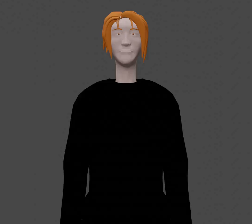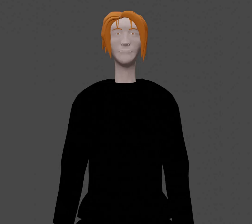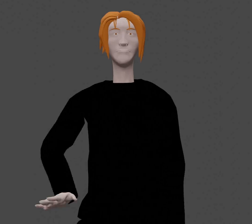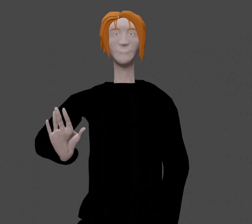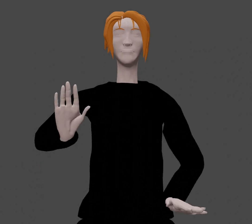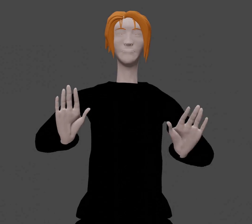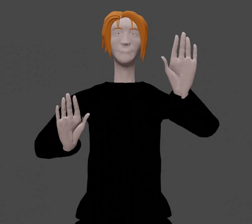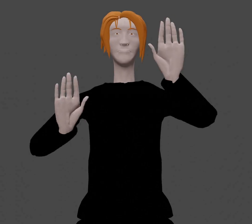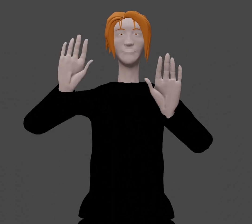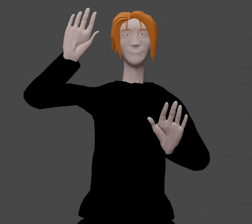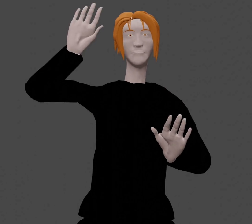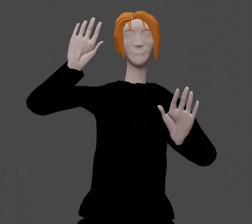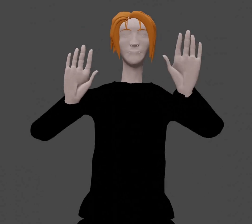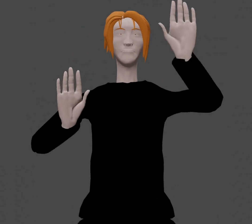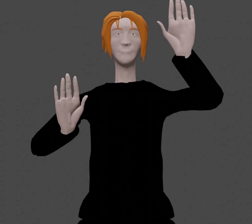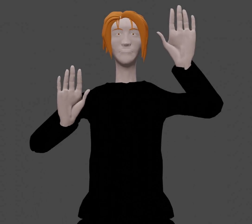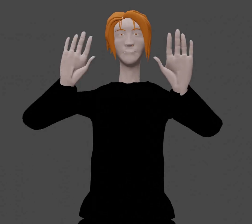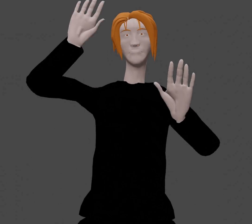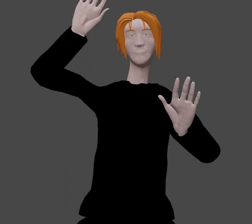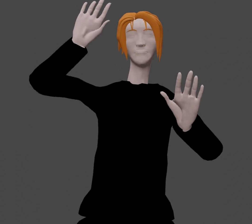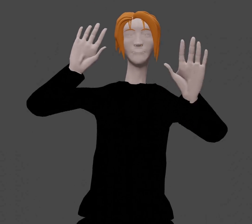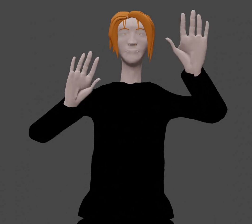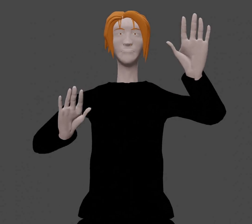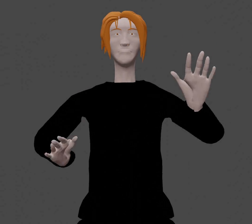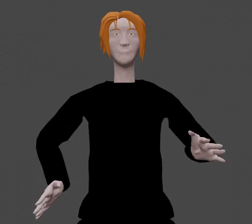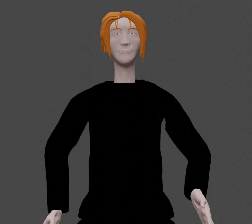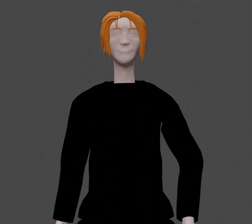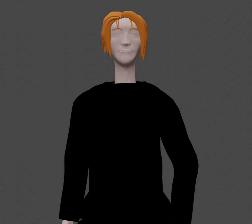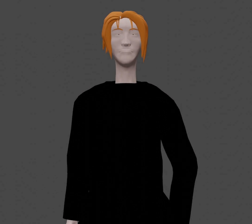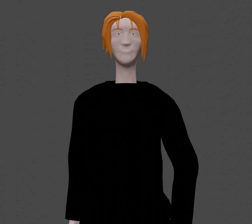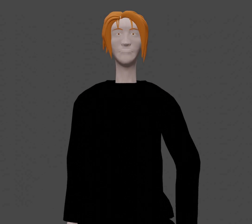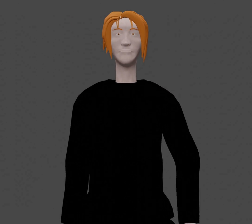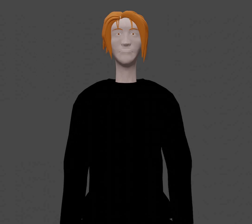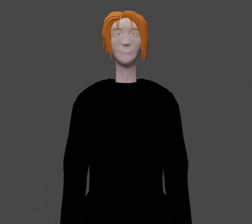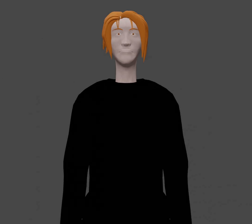Auction